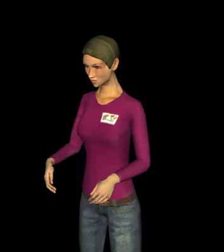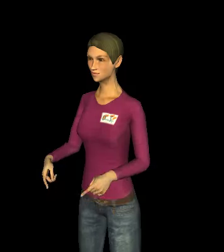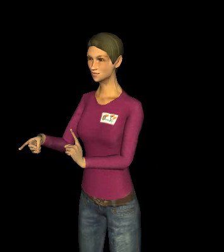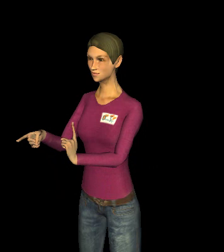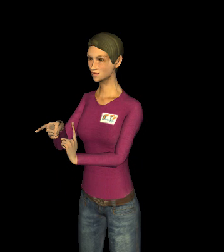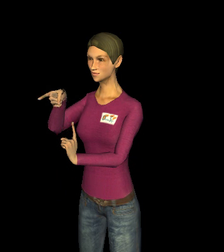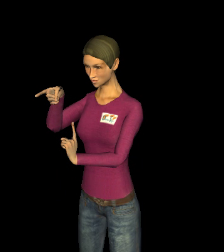مهم